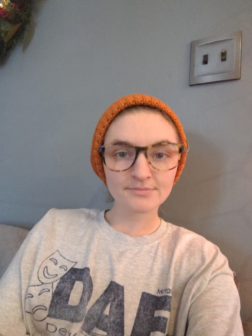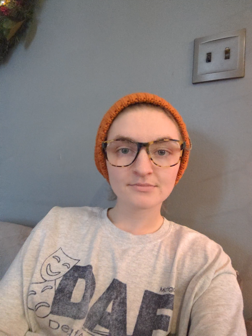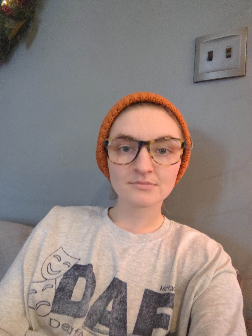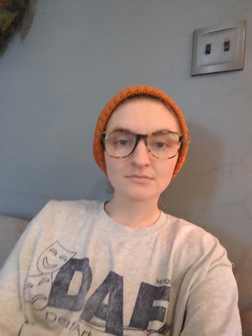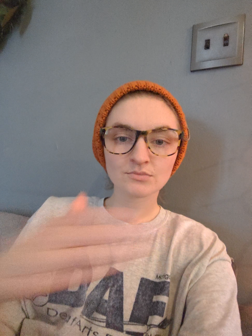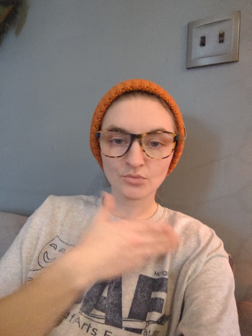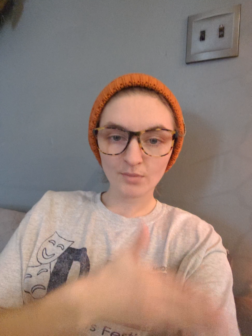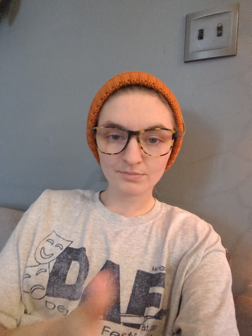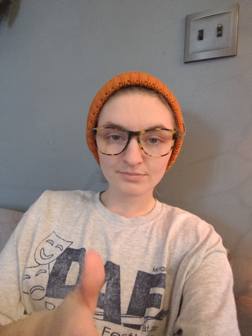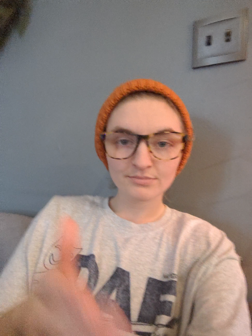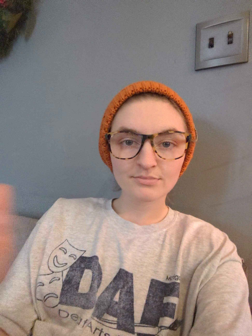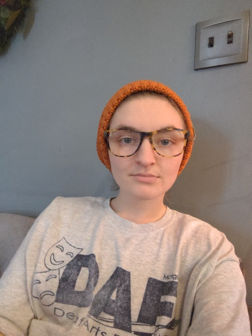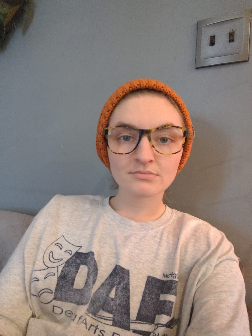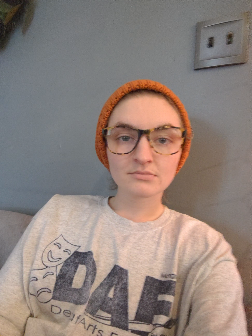arm